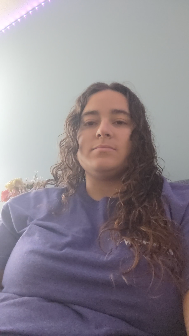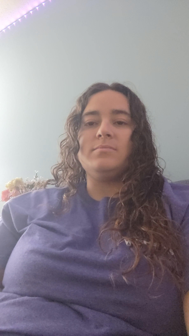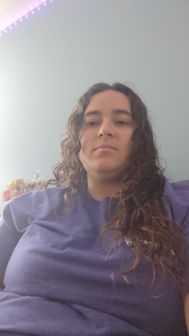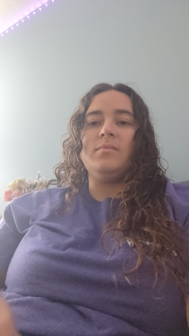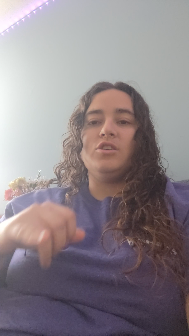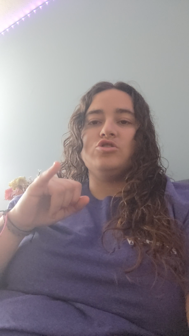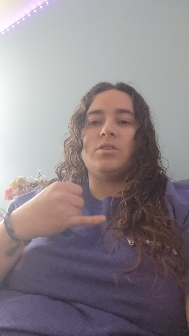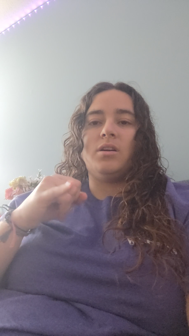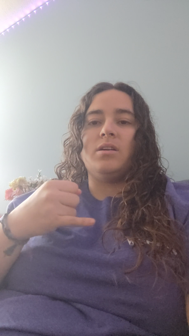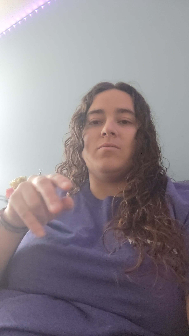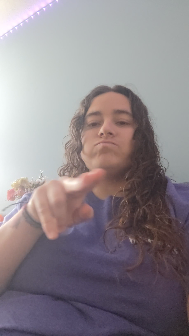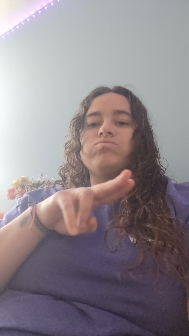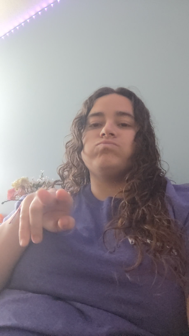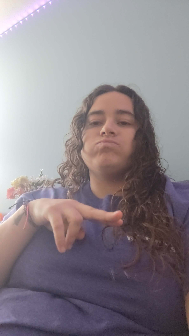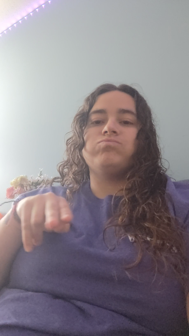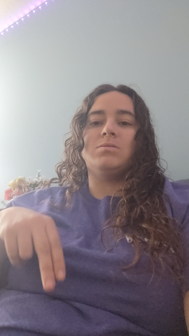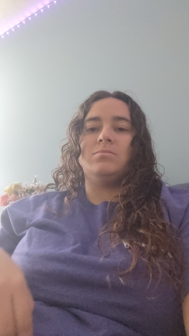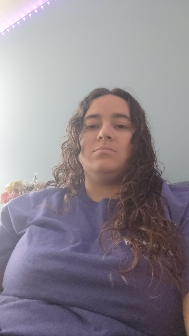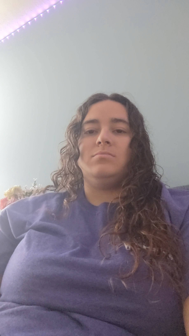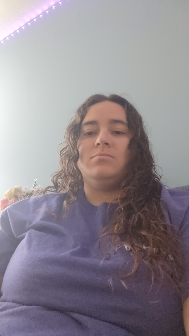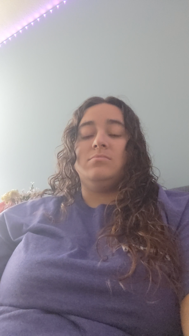jelly